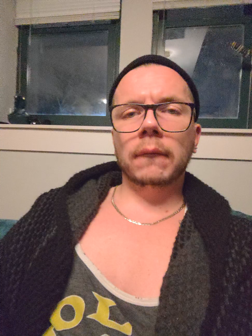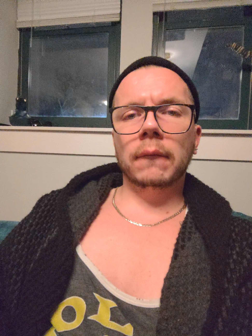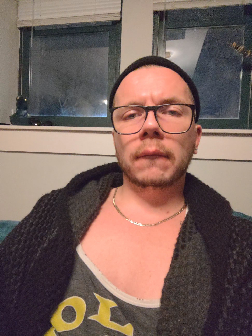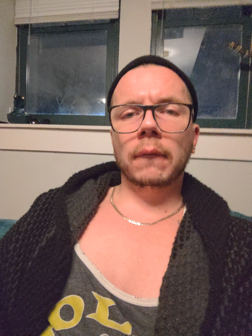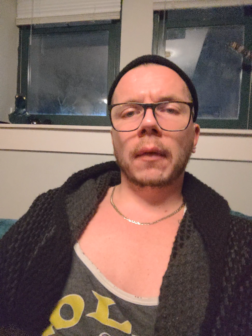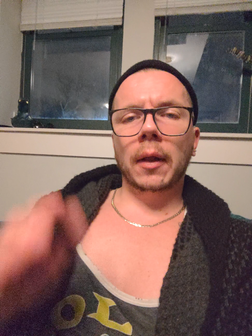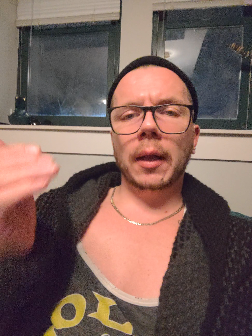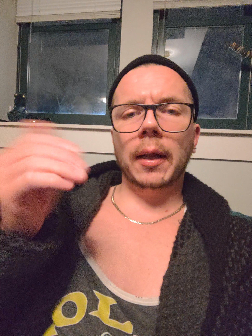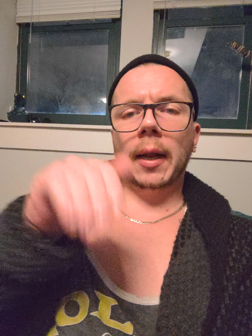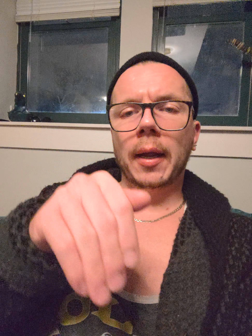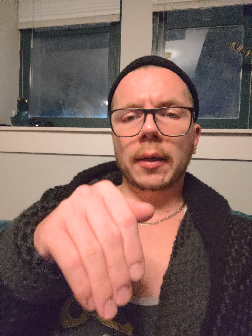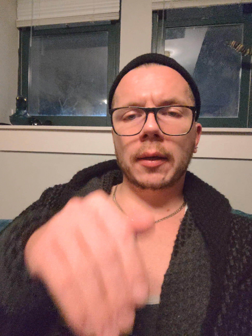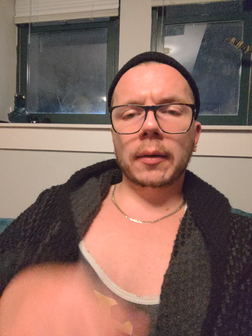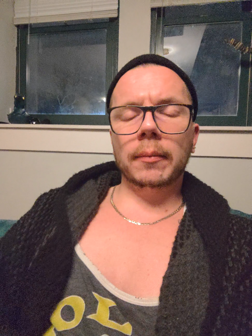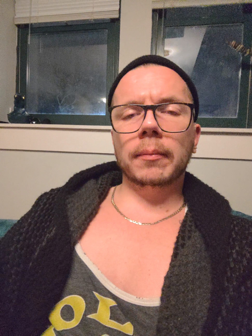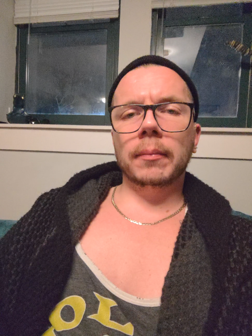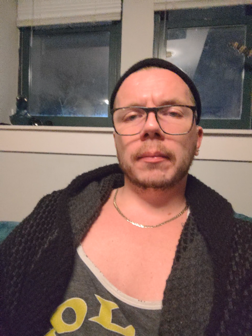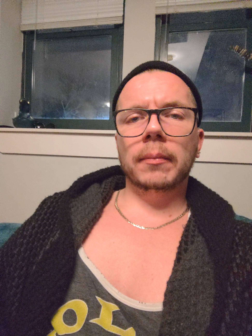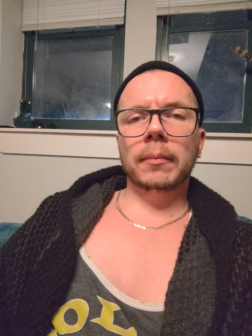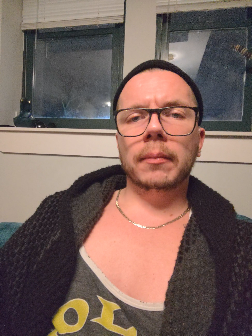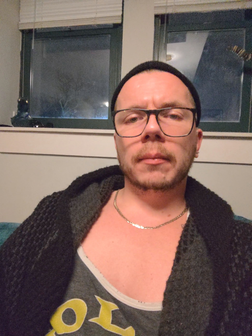night